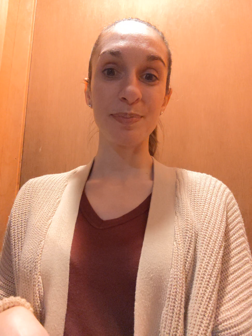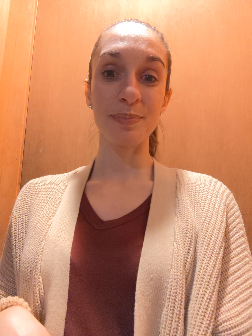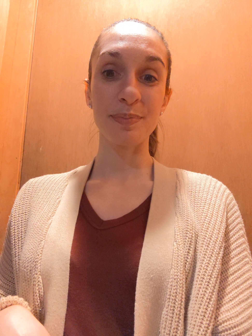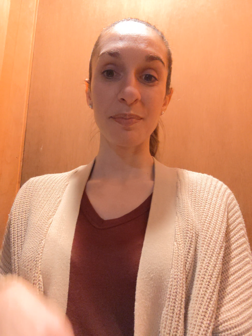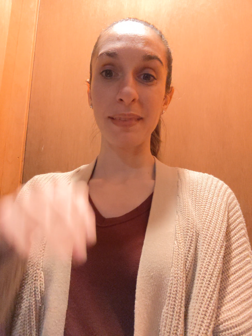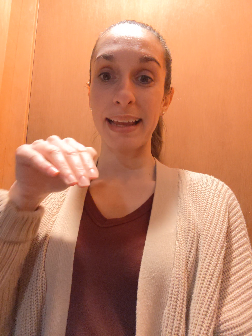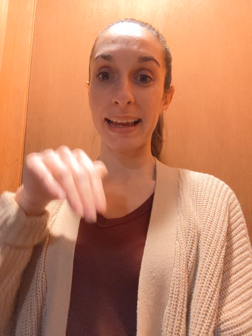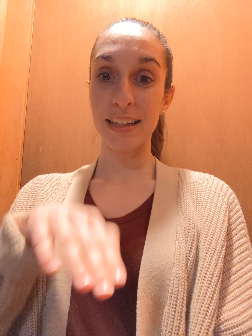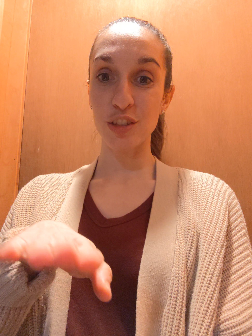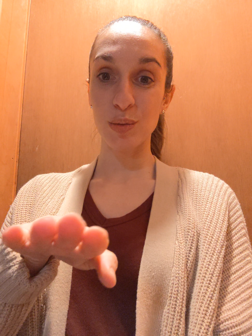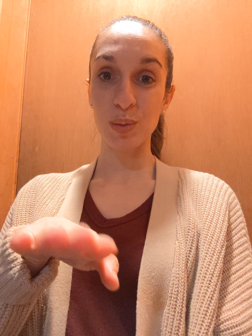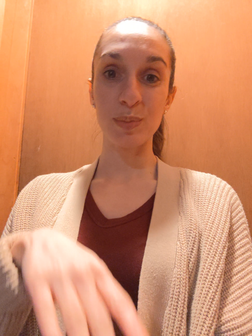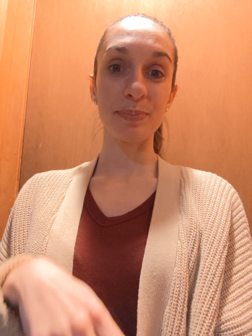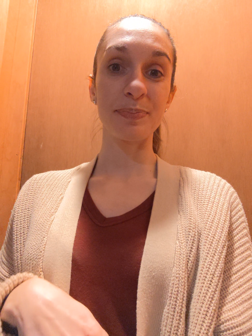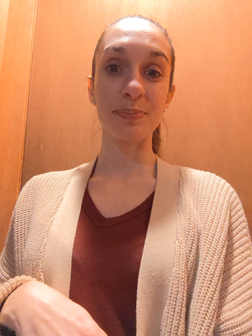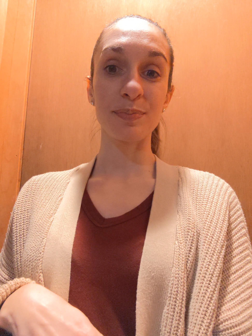into